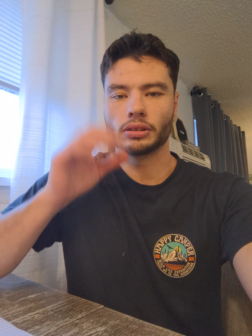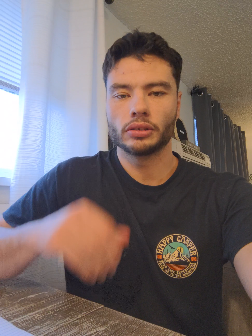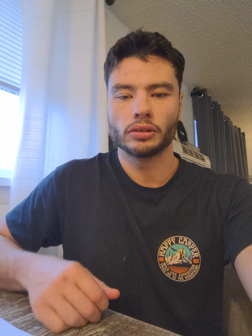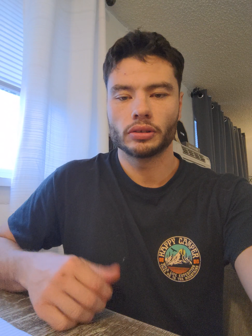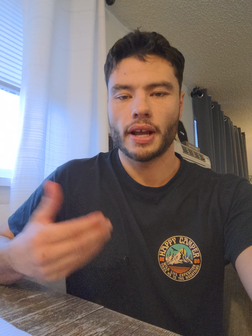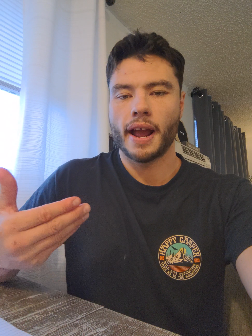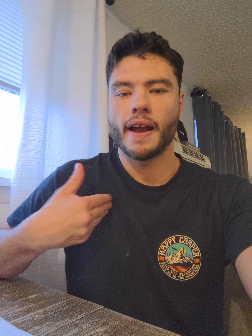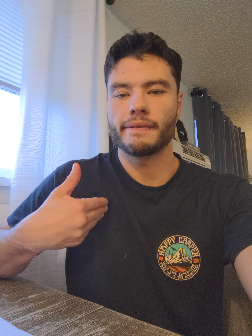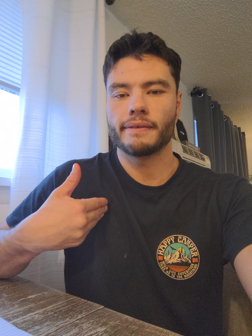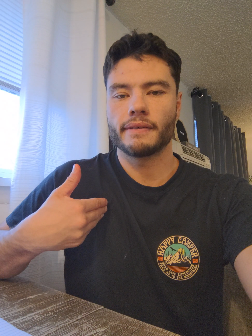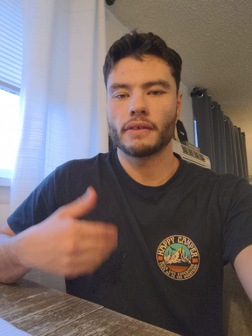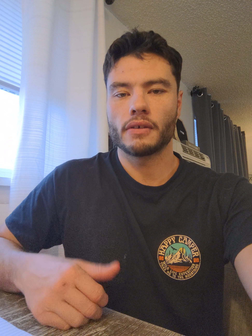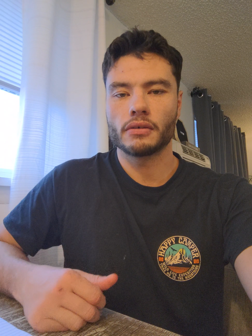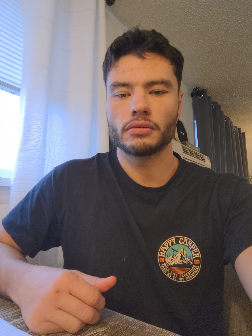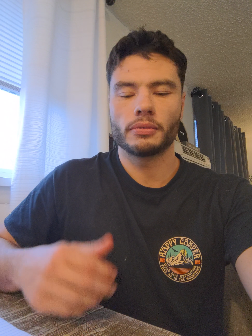have